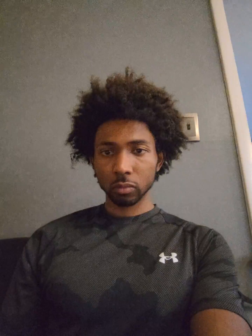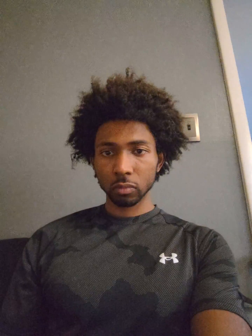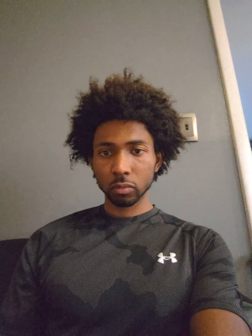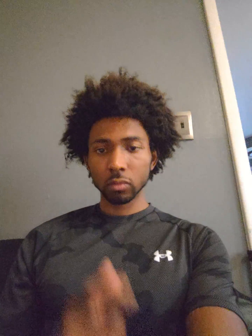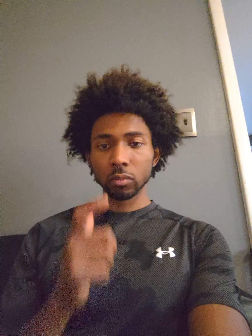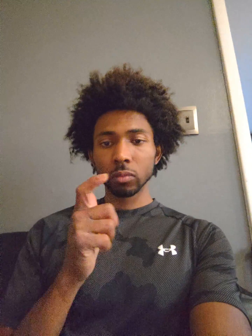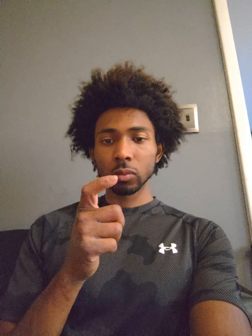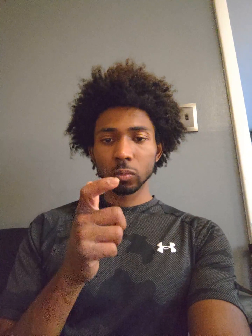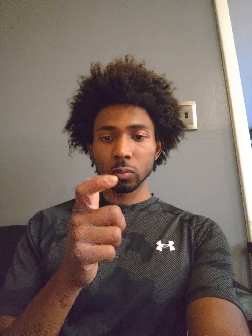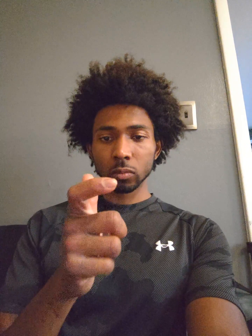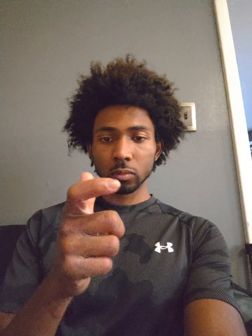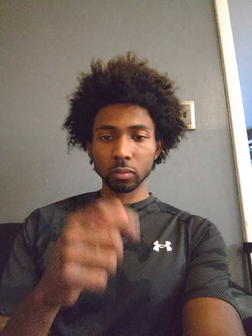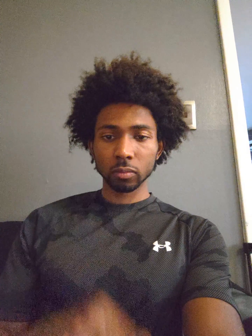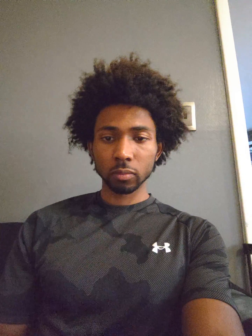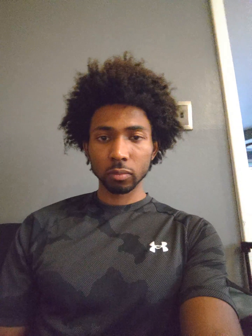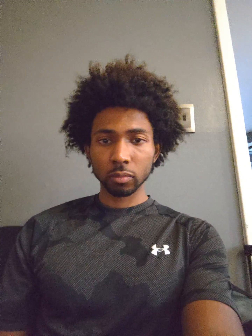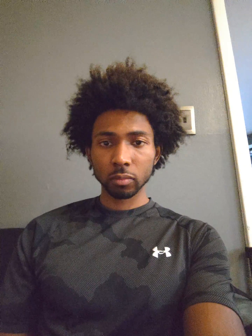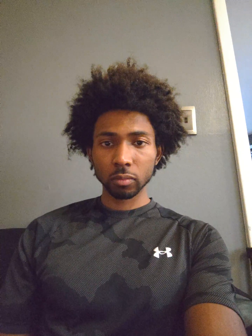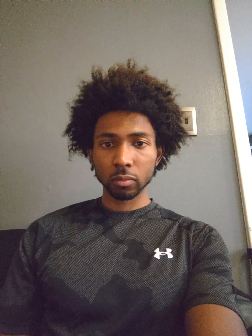run